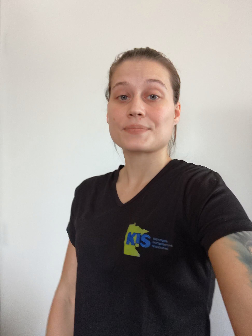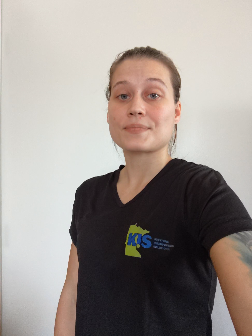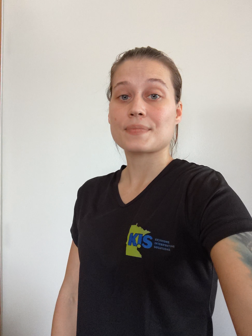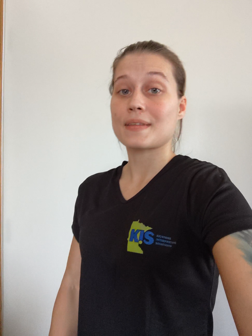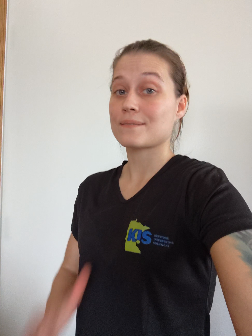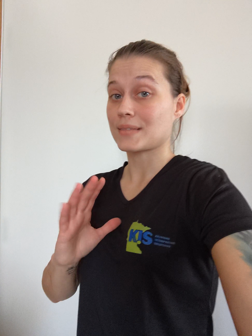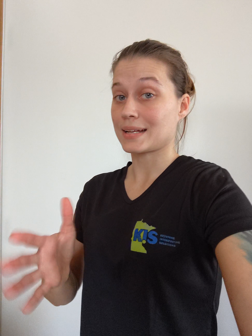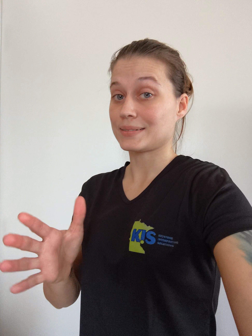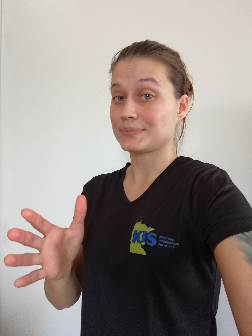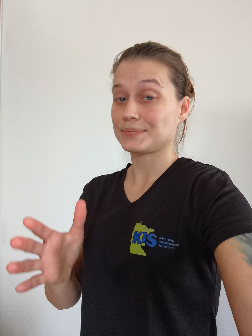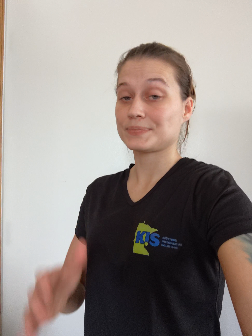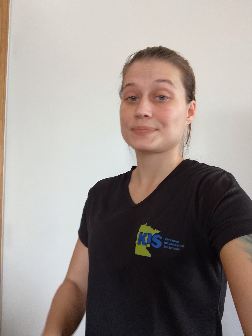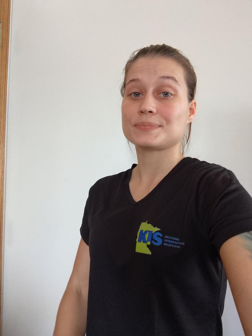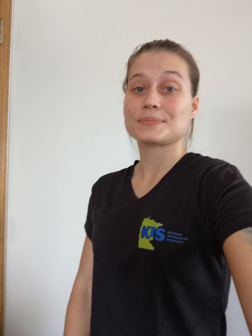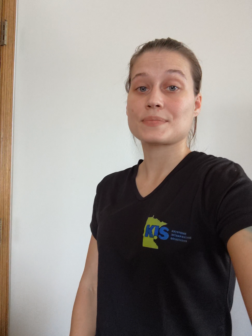fine